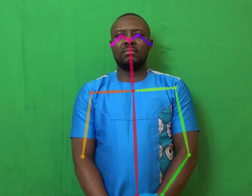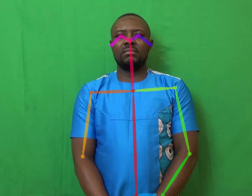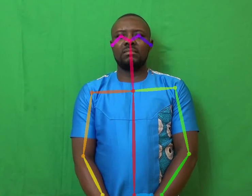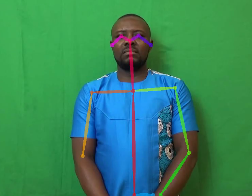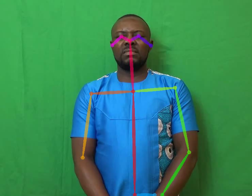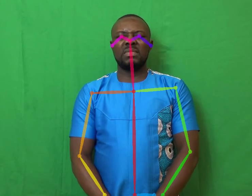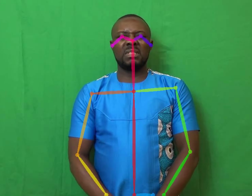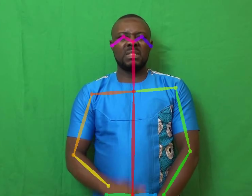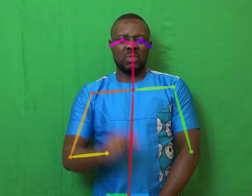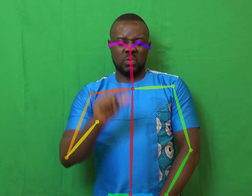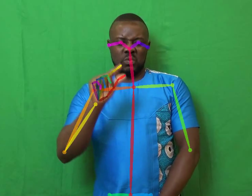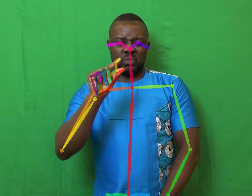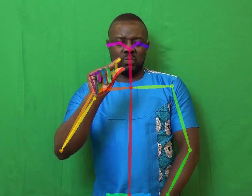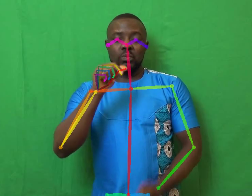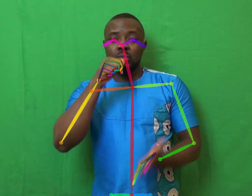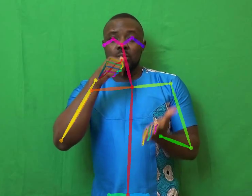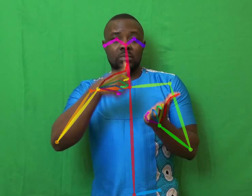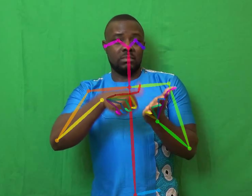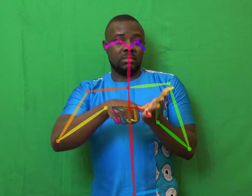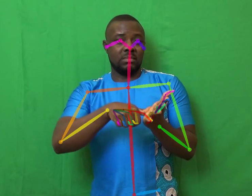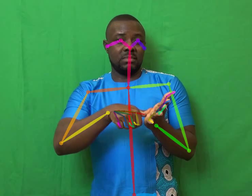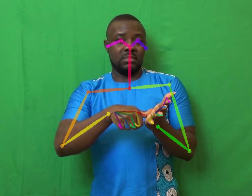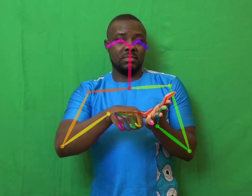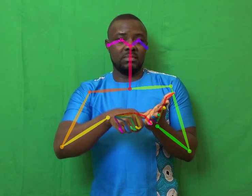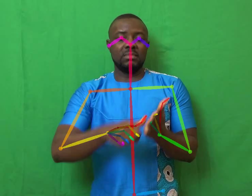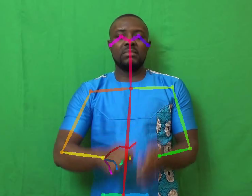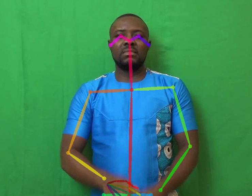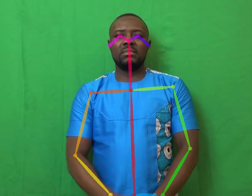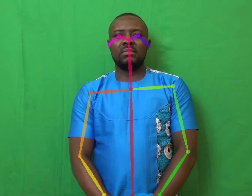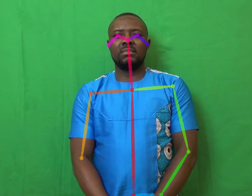small letter